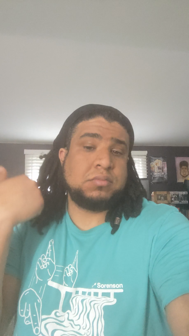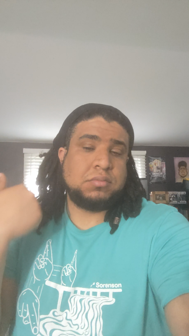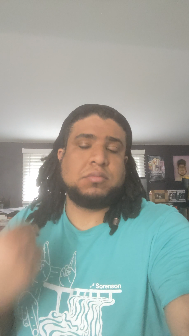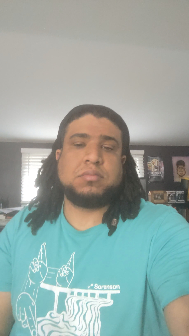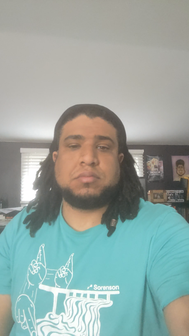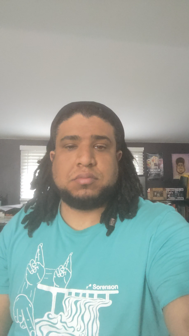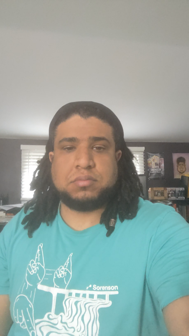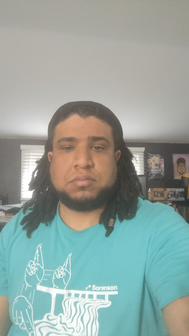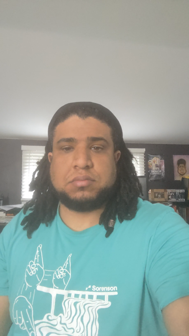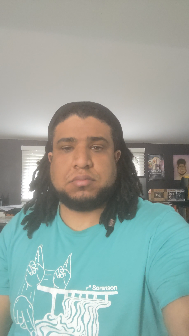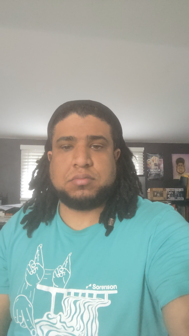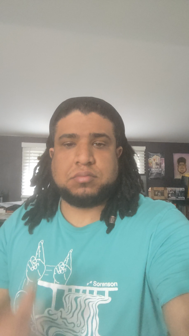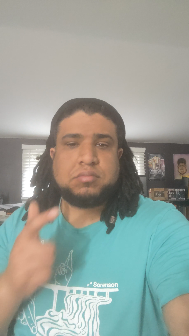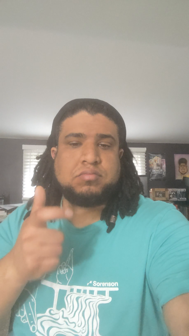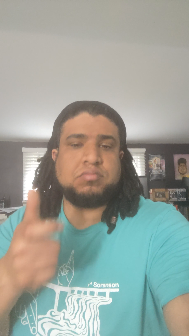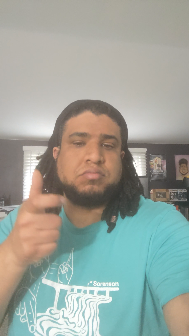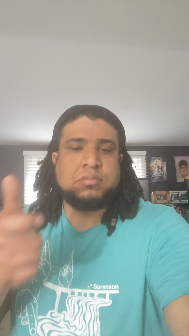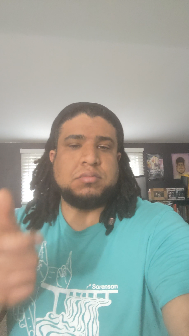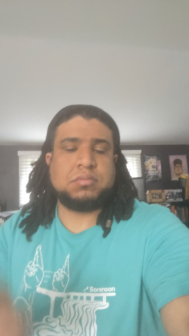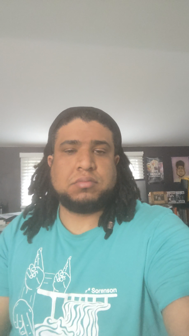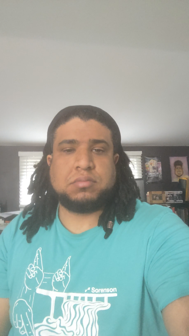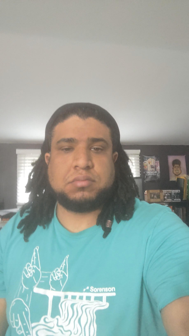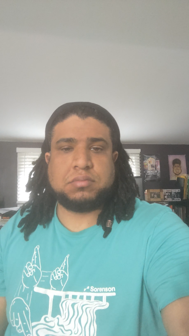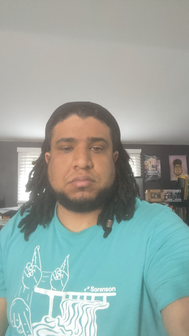run